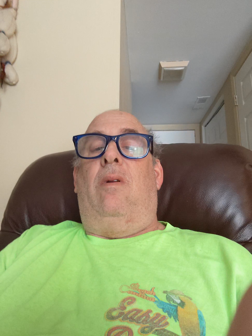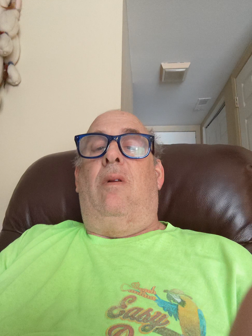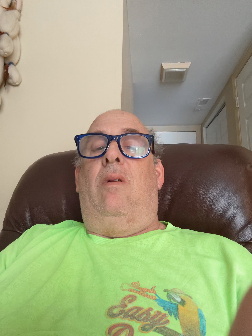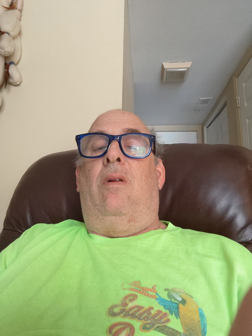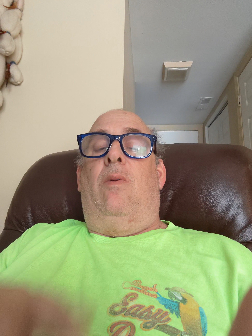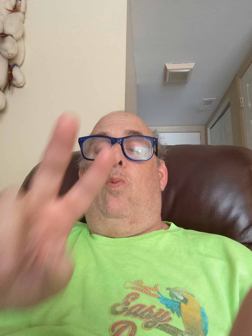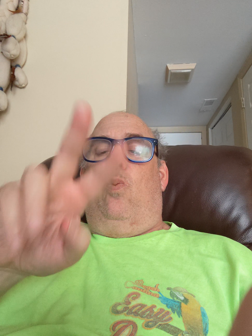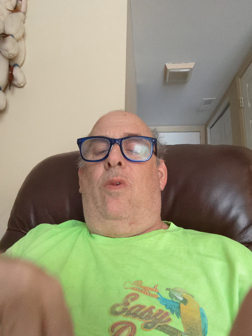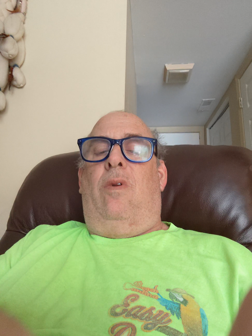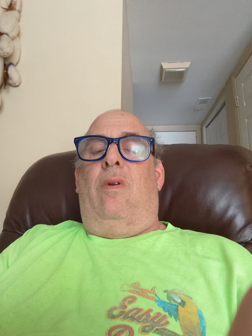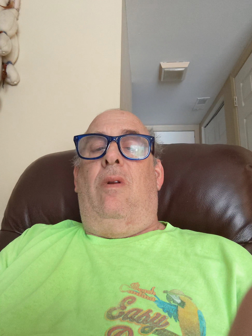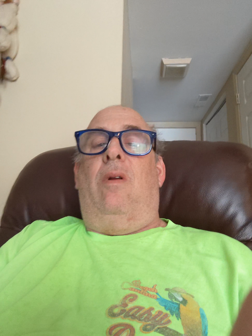read